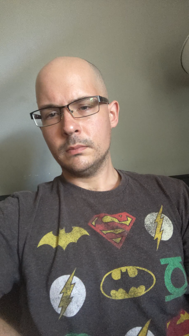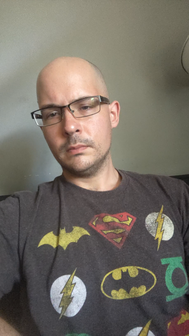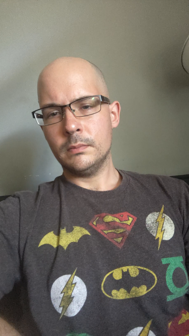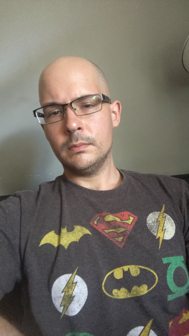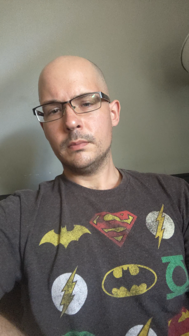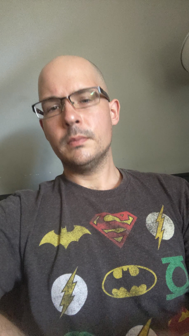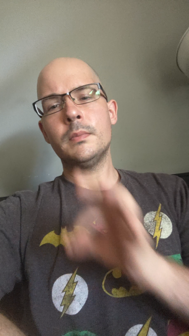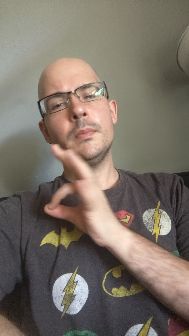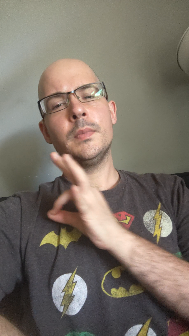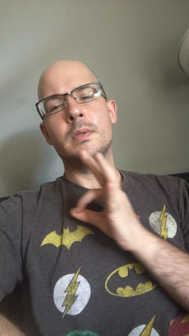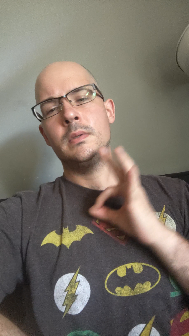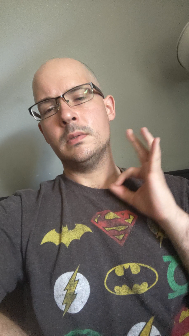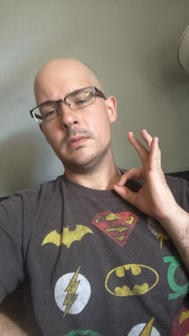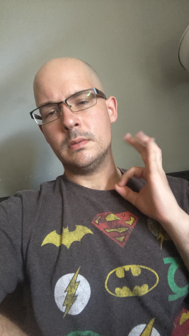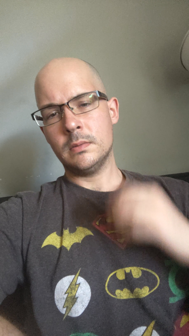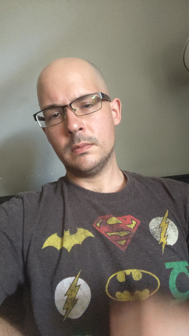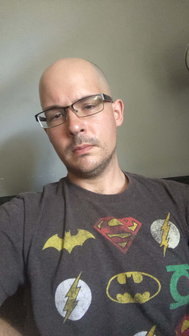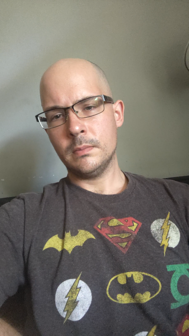beads